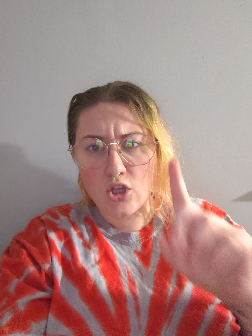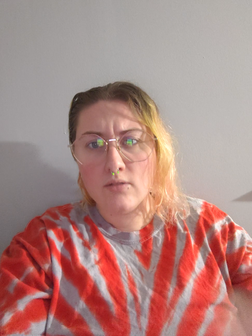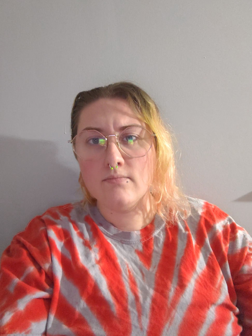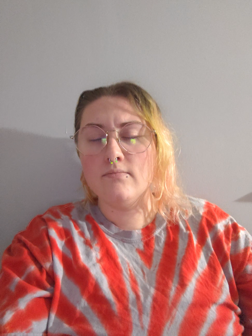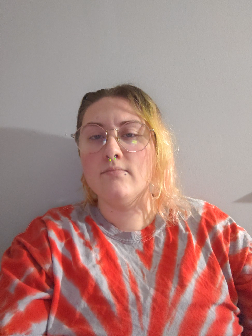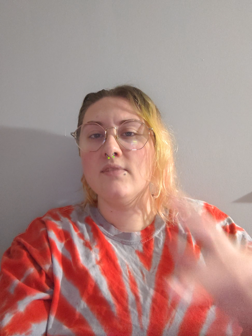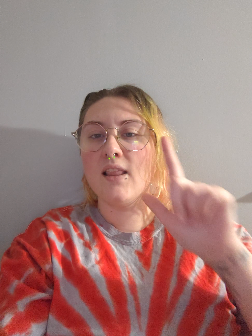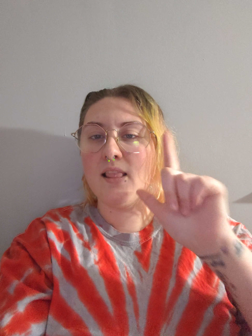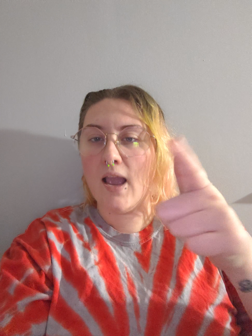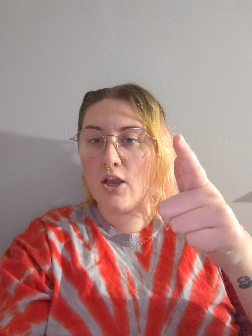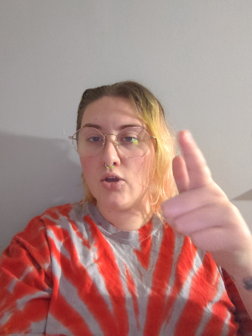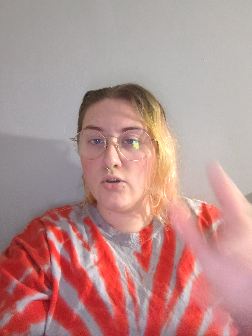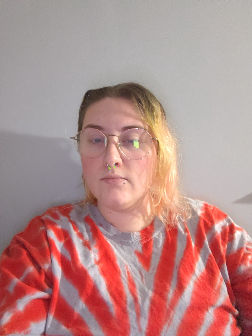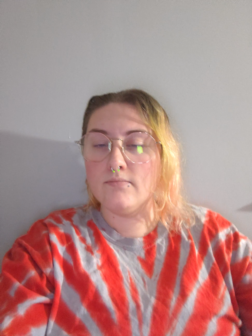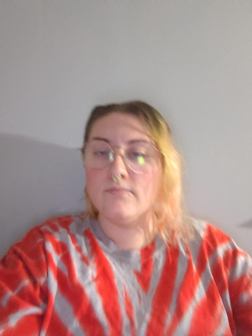later